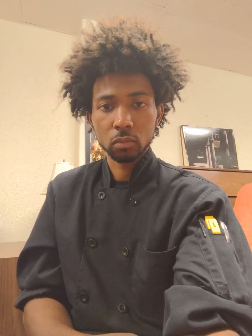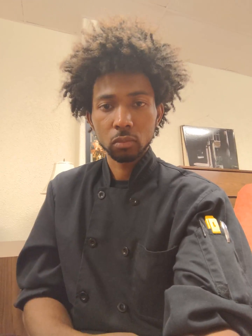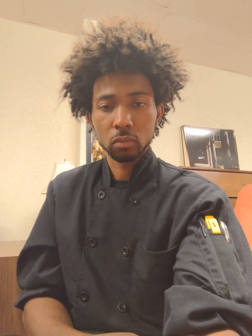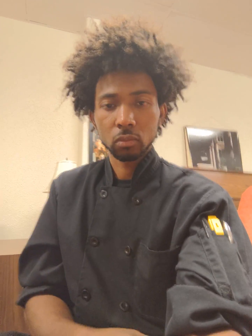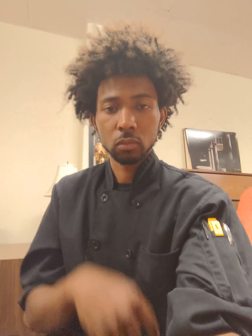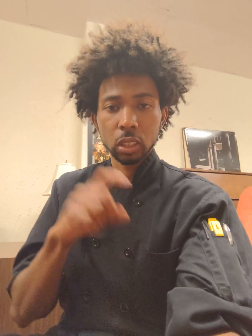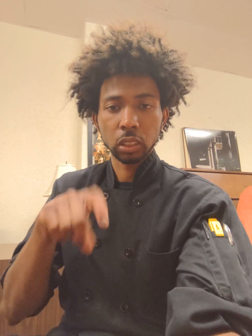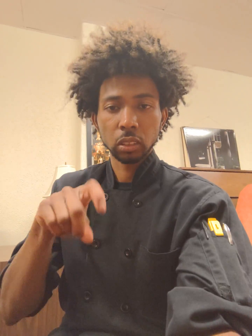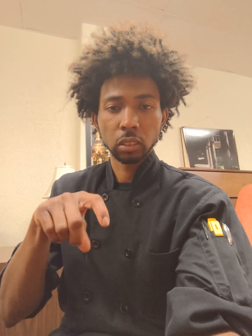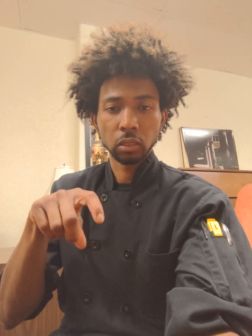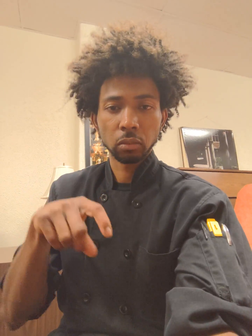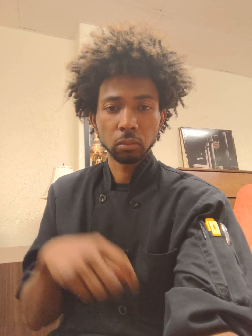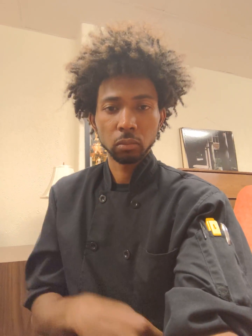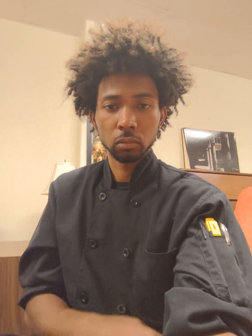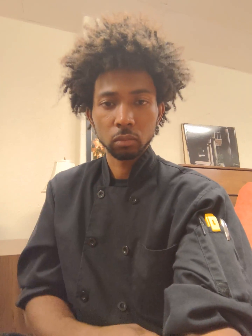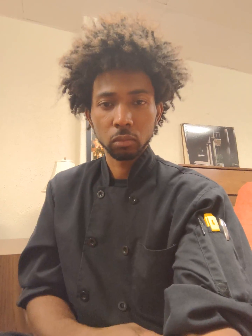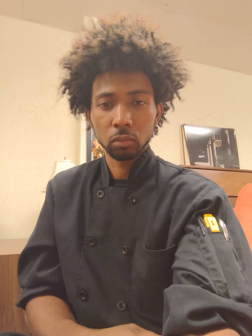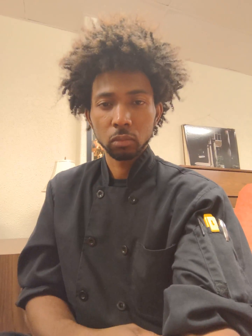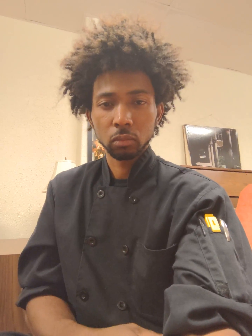need